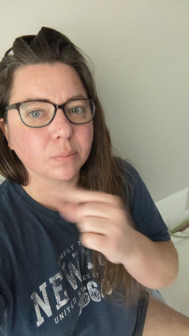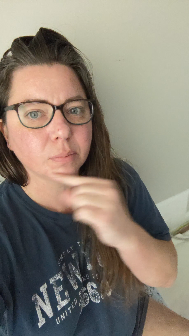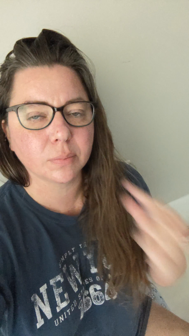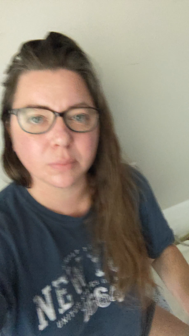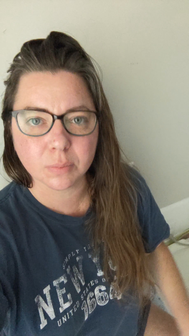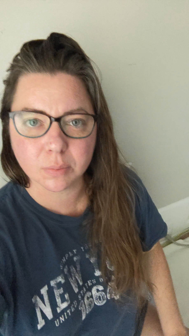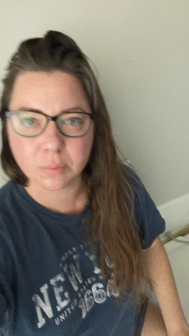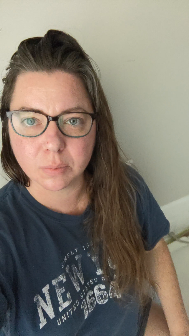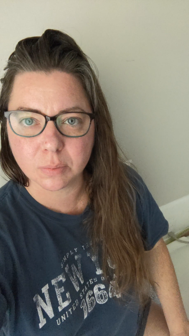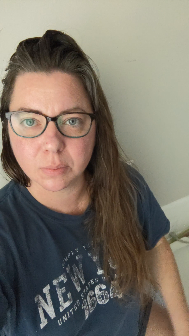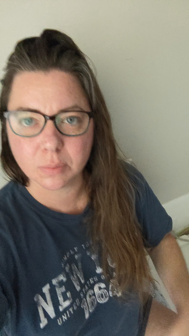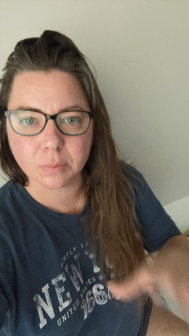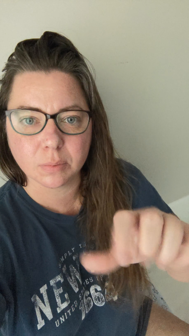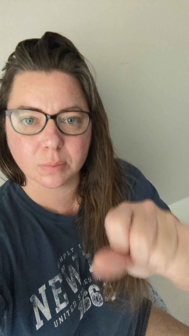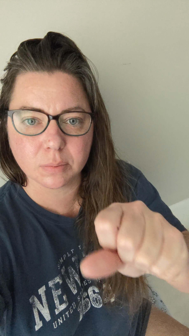catch